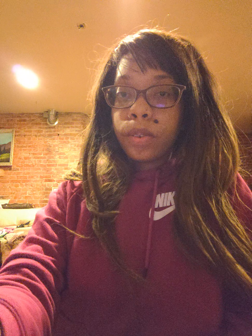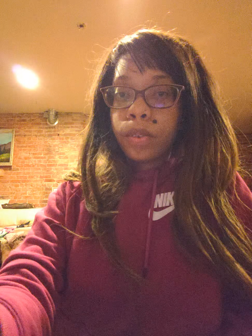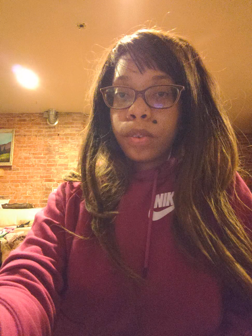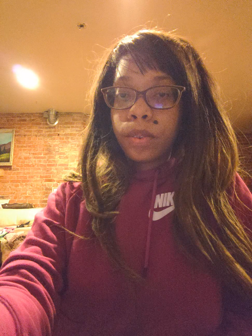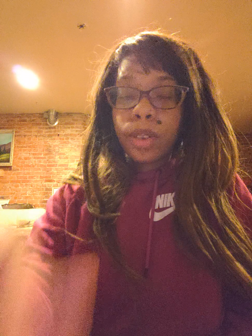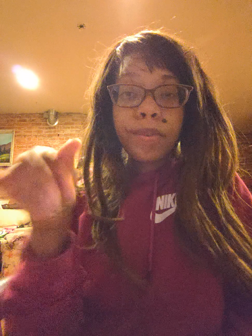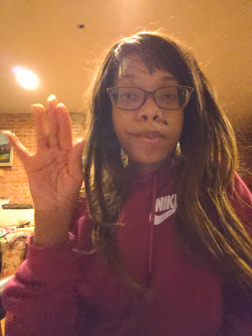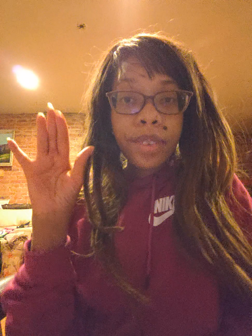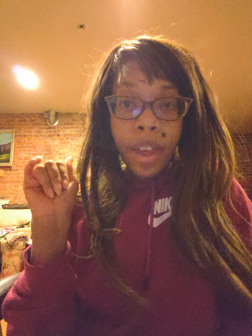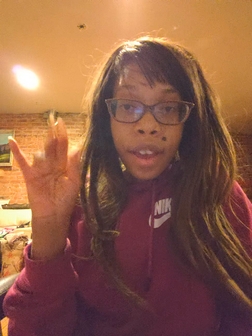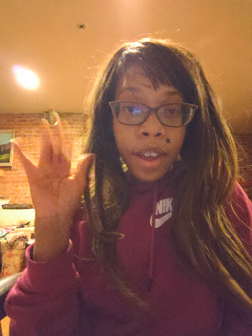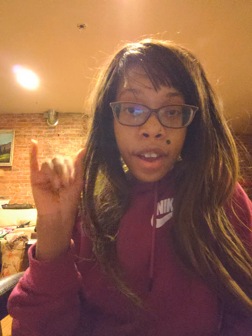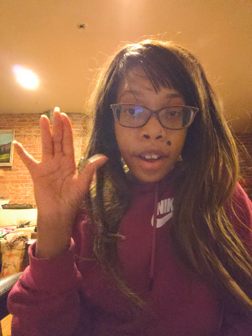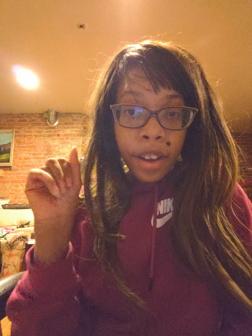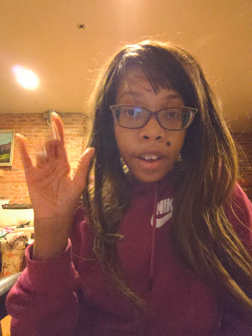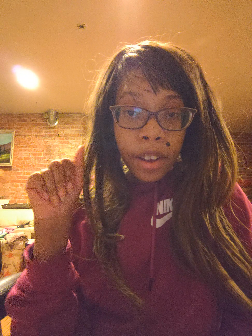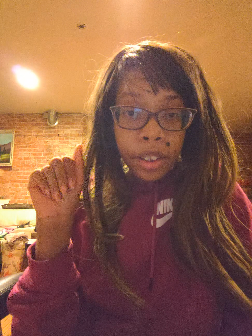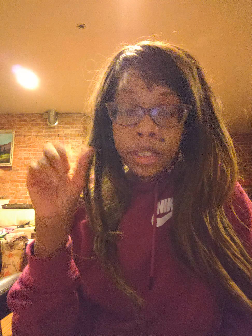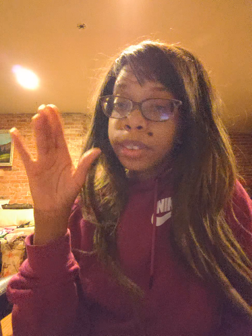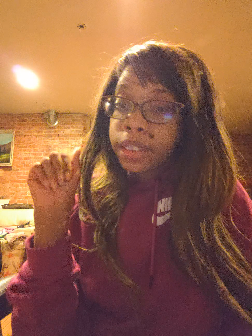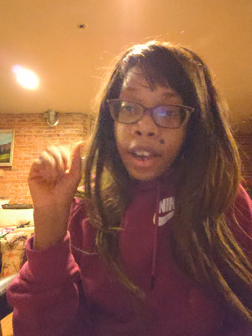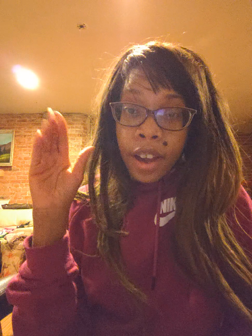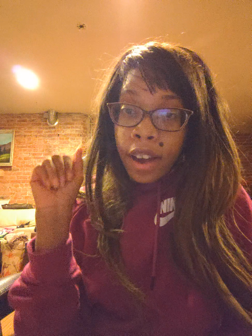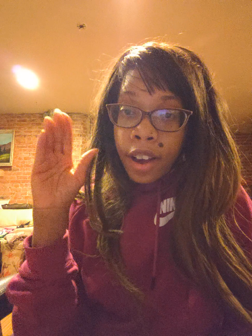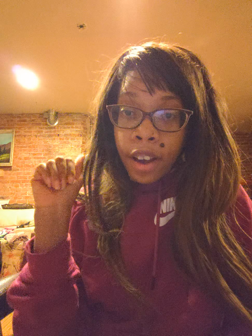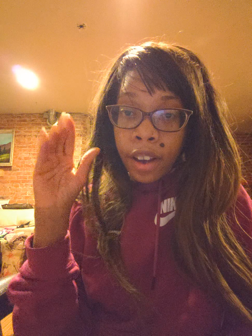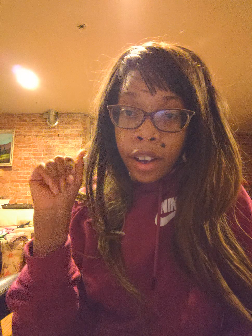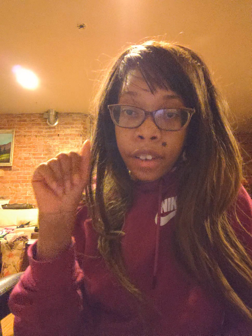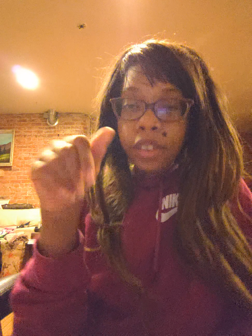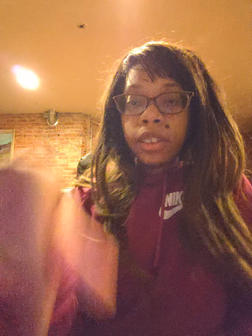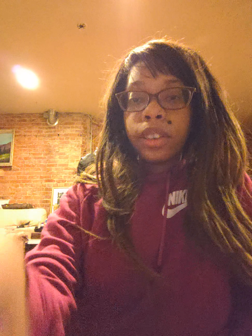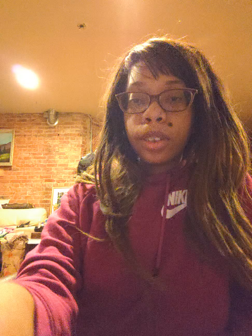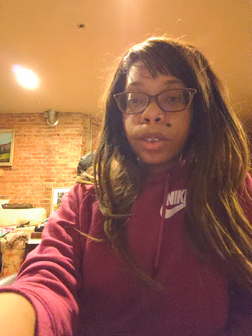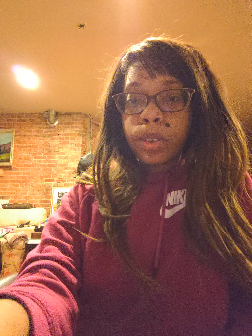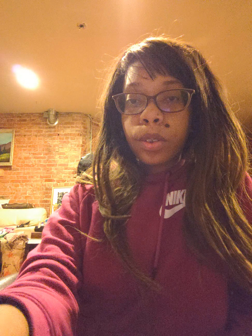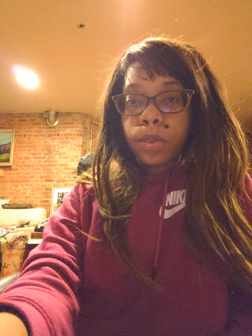bye